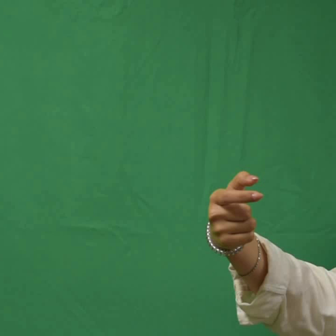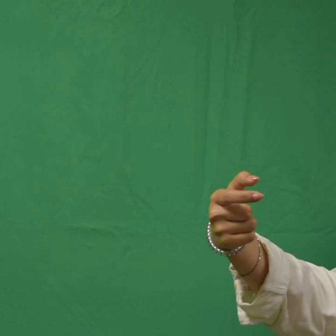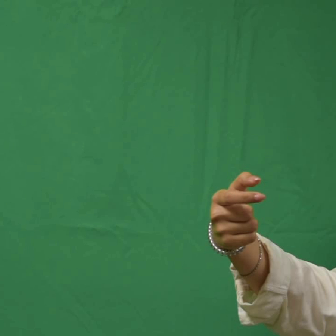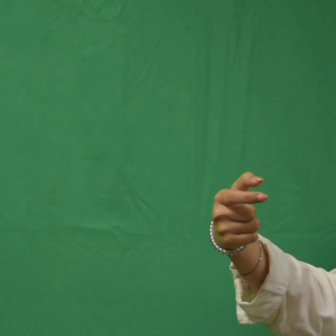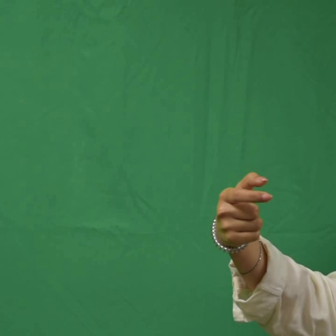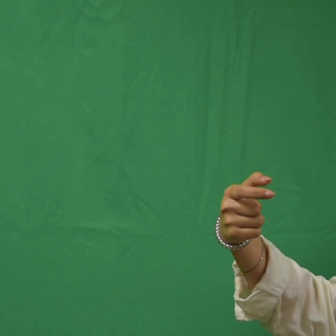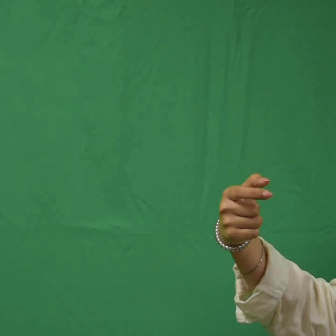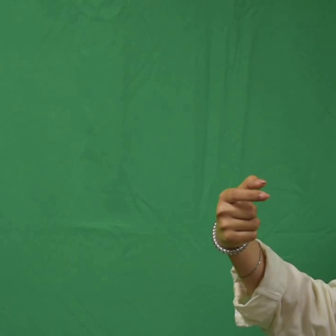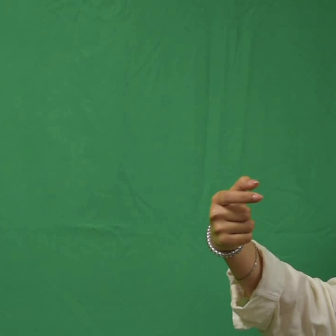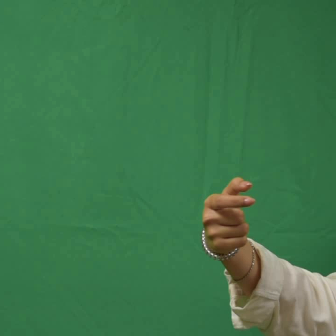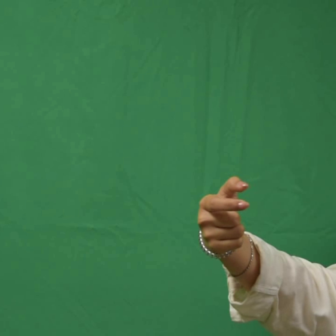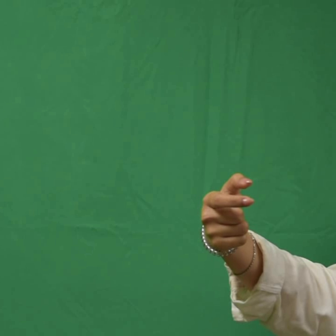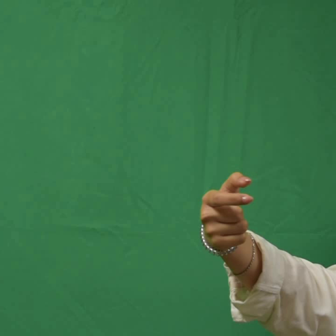X